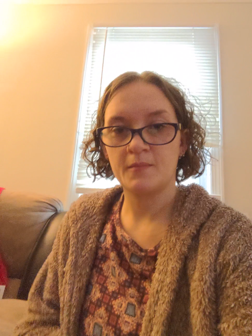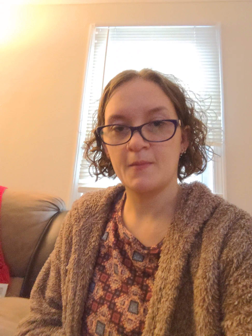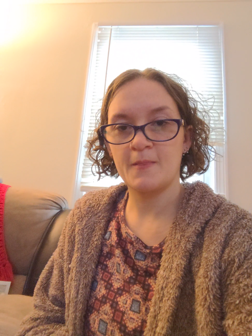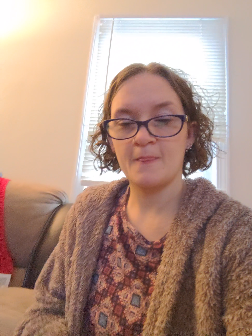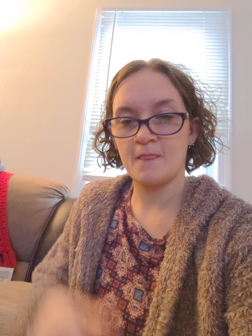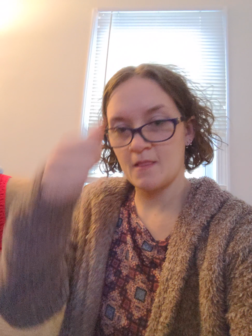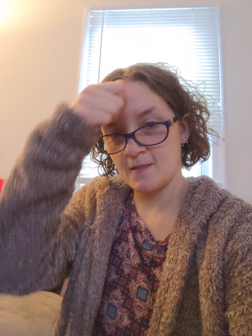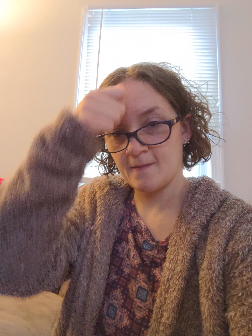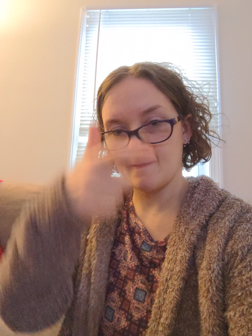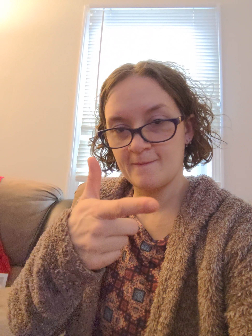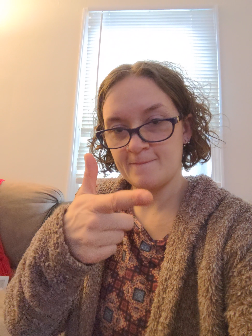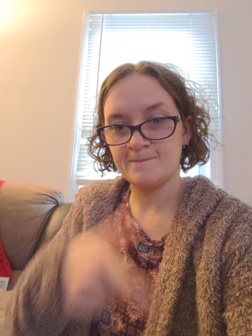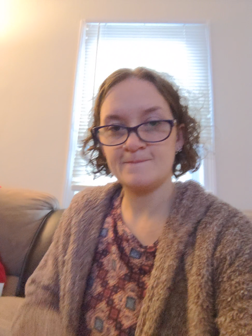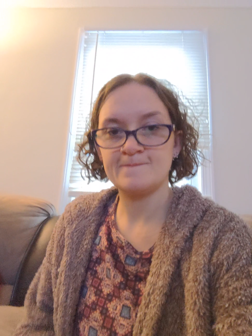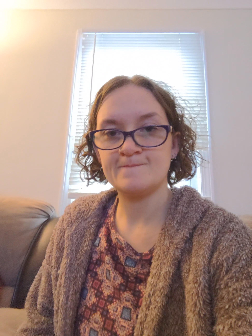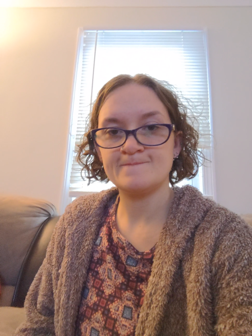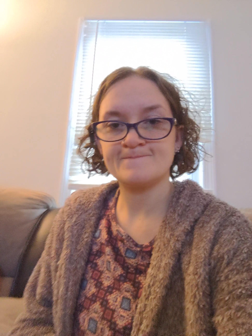brother